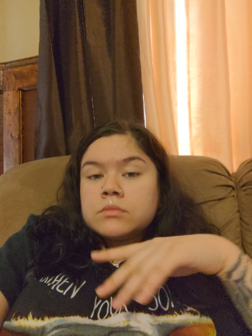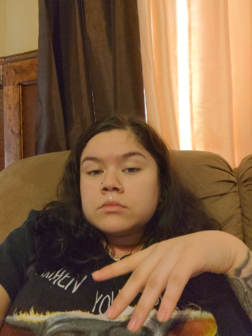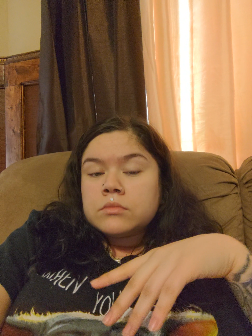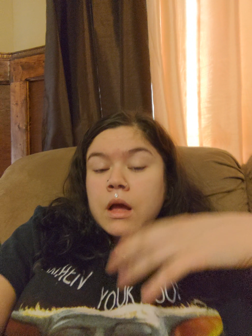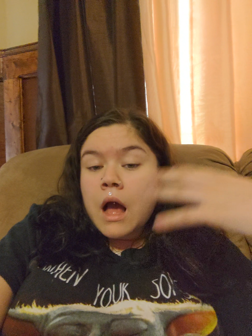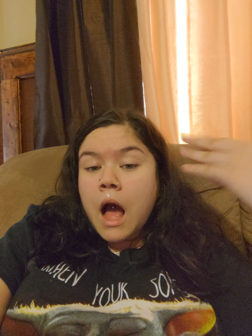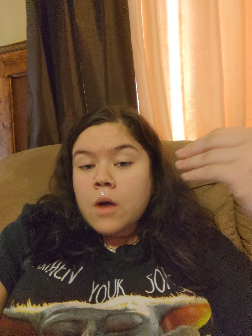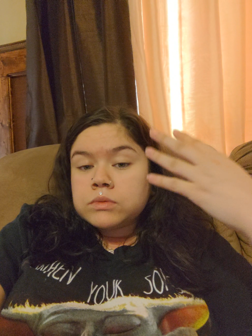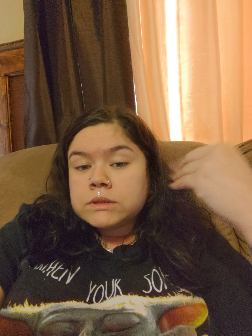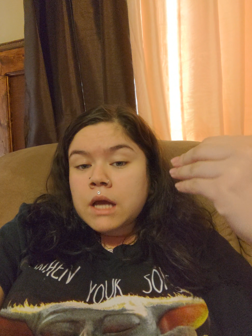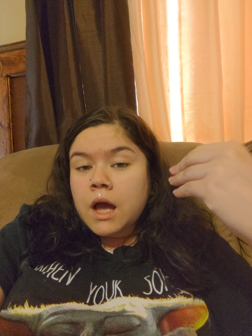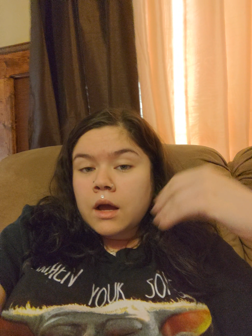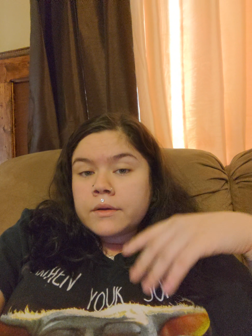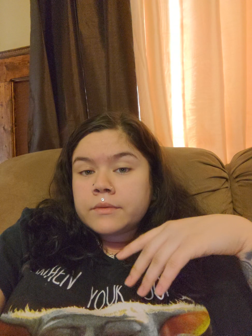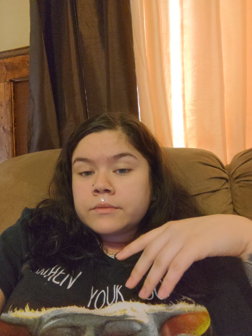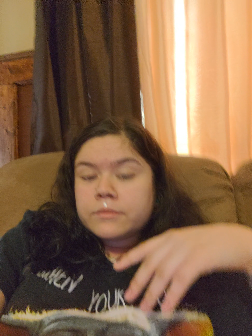outside